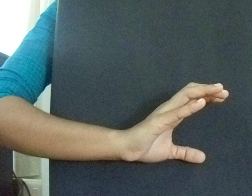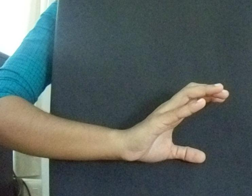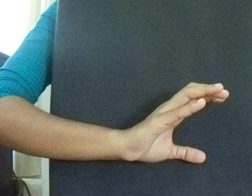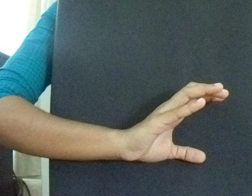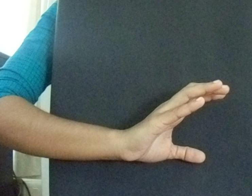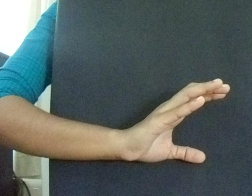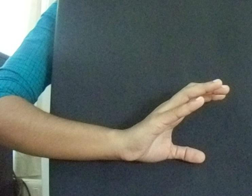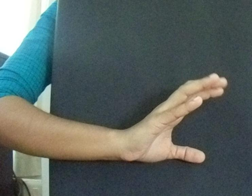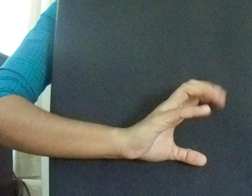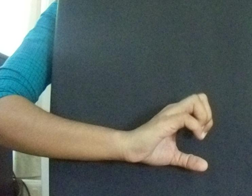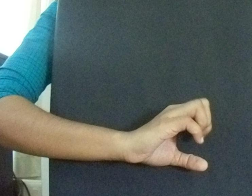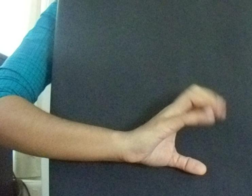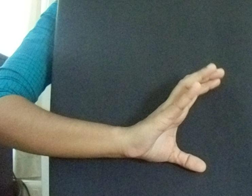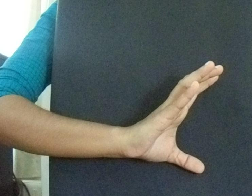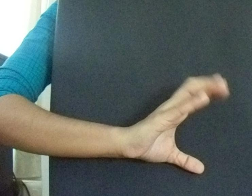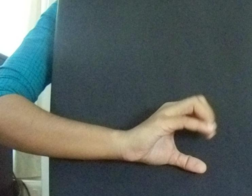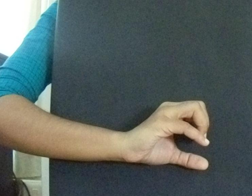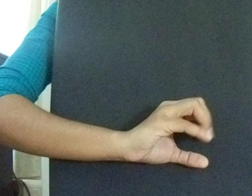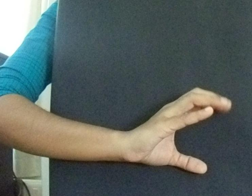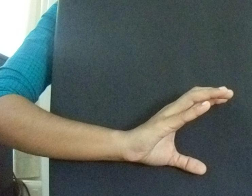pain